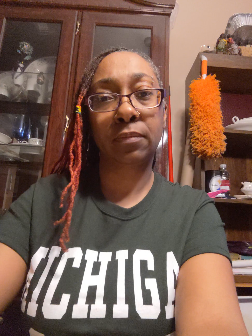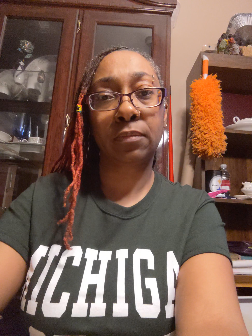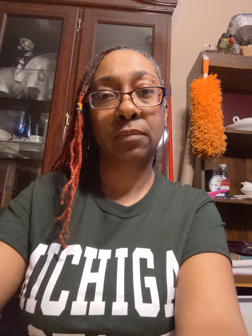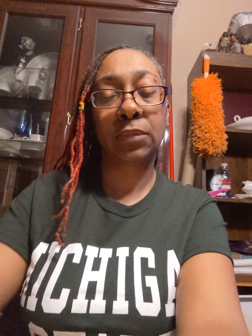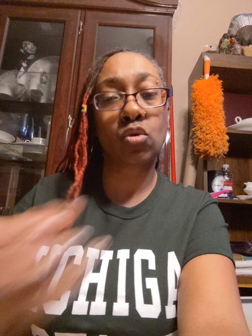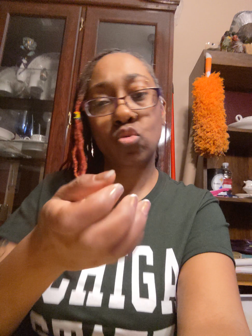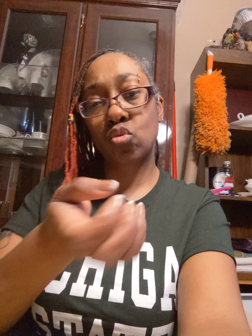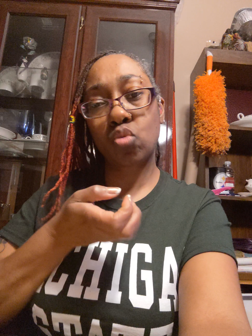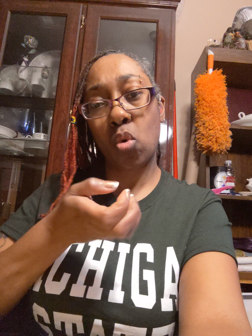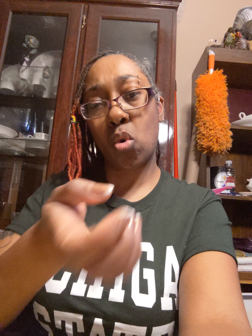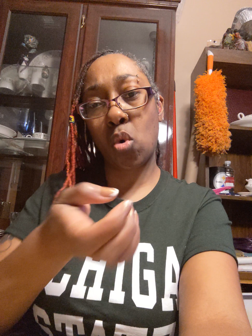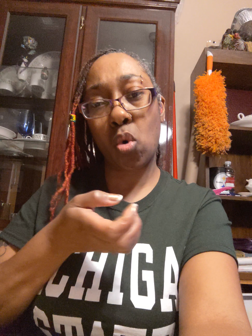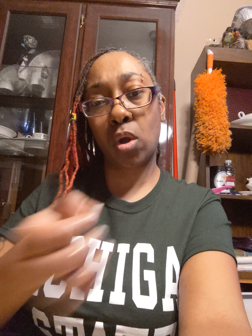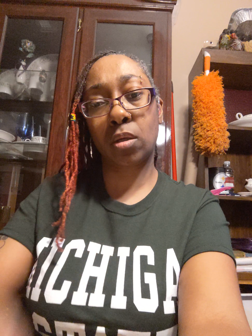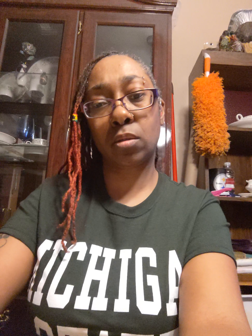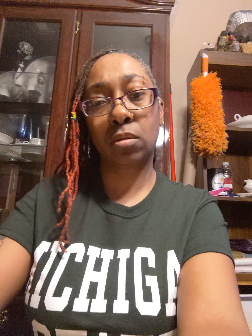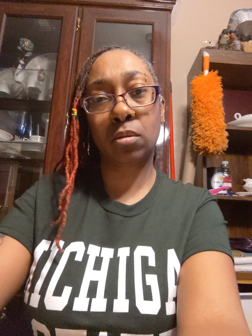drawer